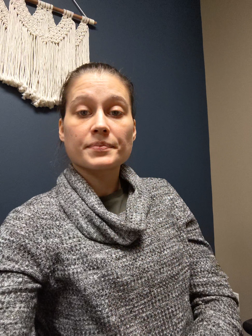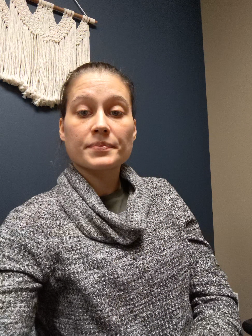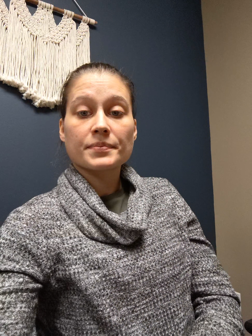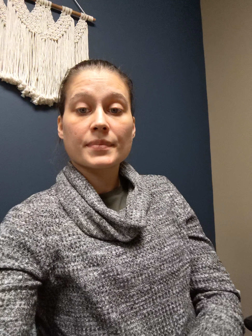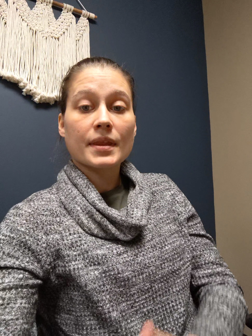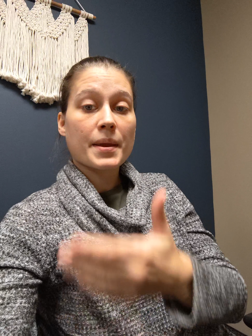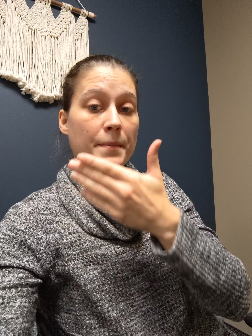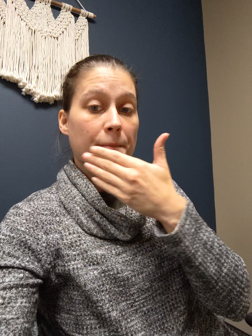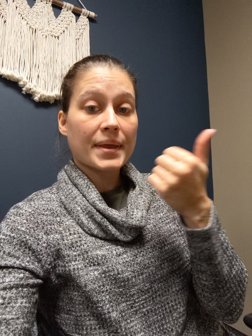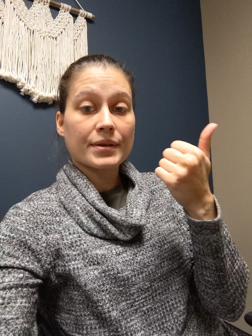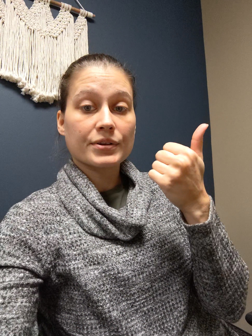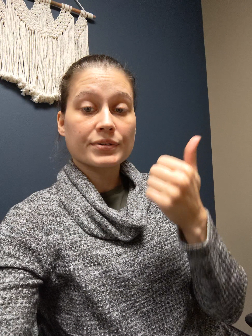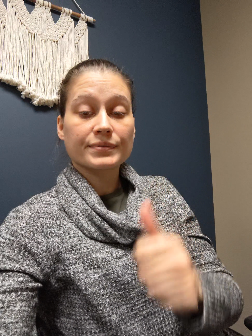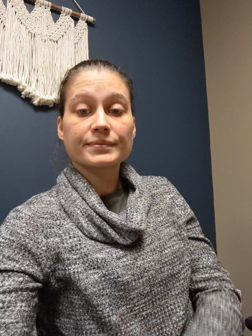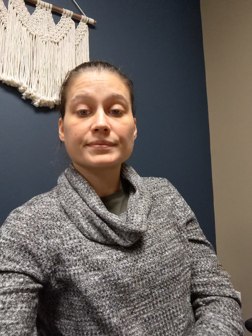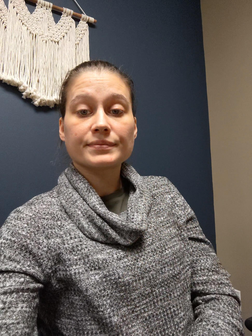better